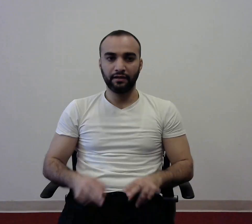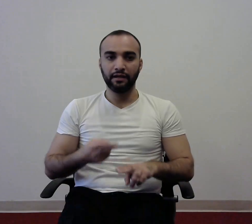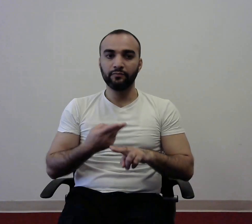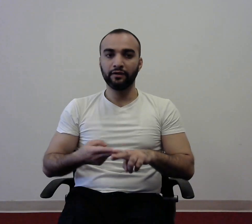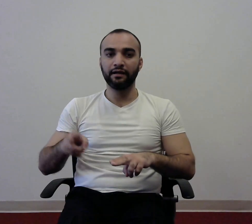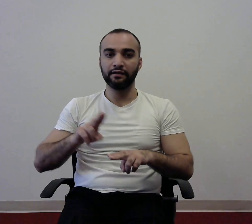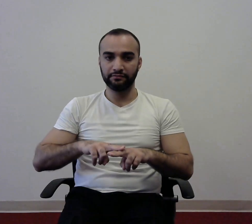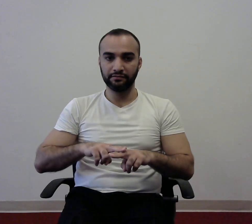bu